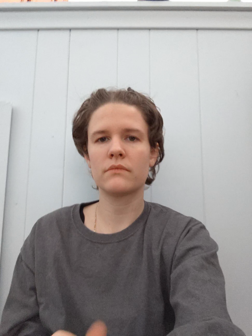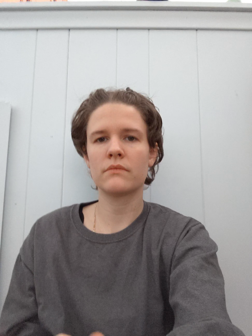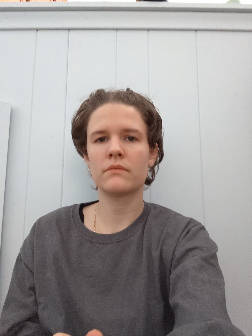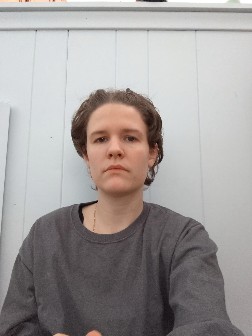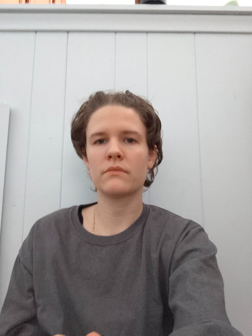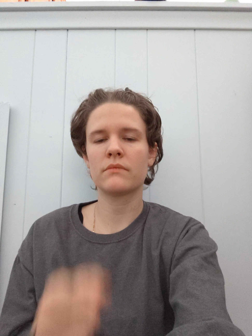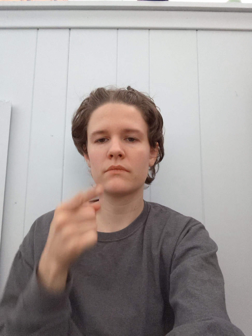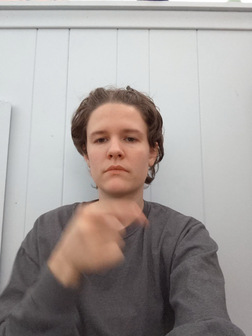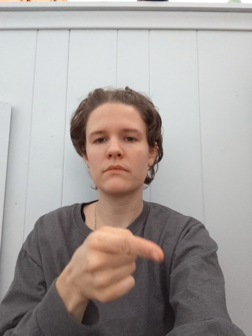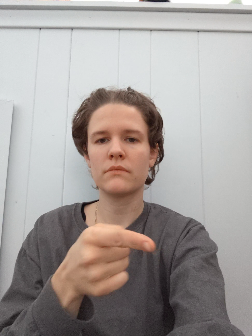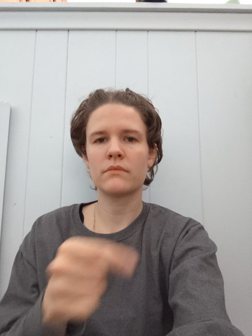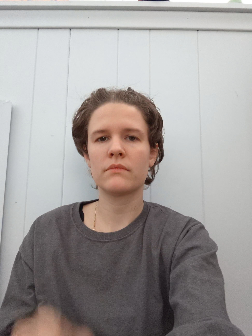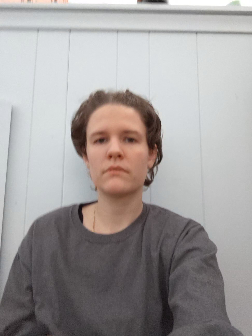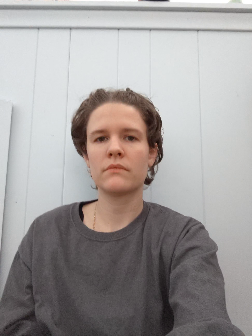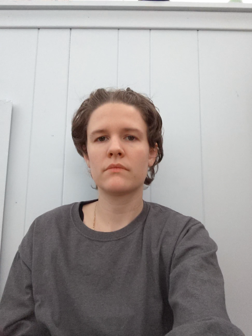there